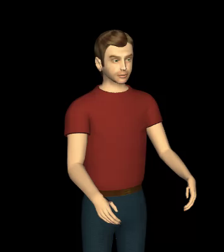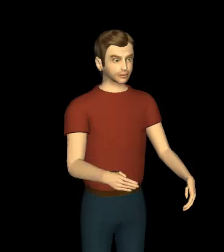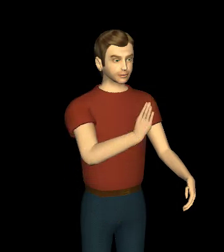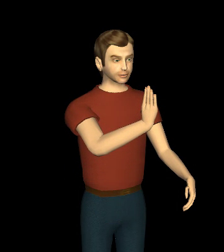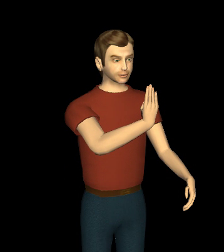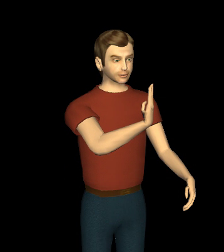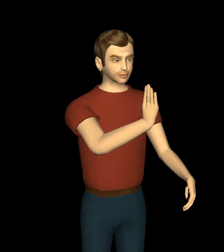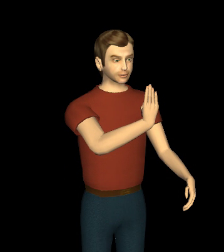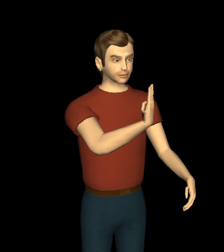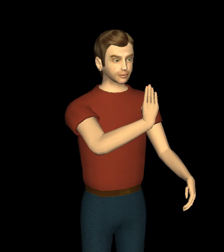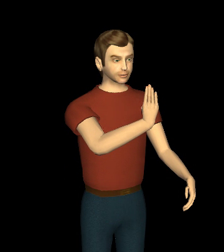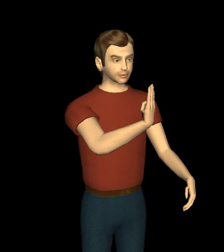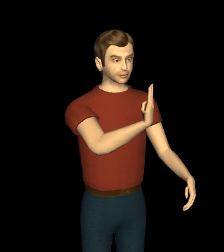مرآة